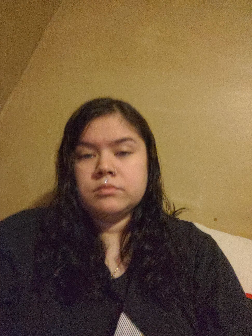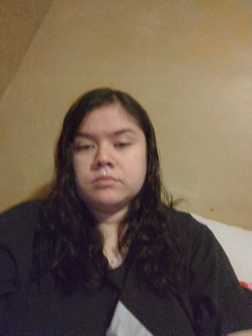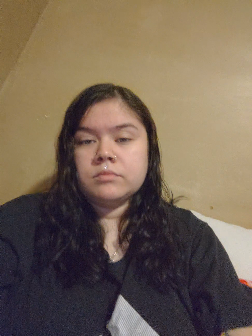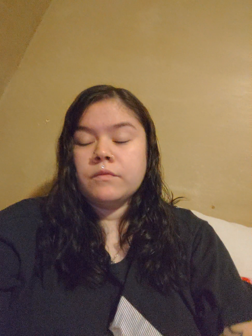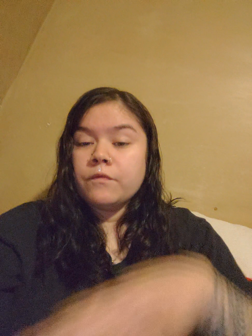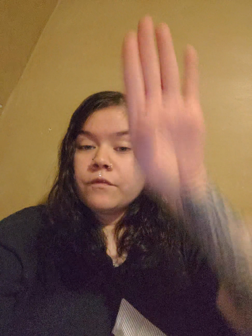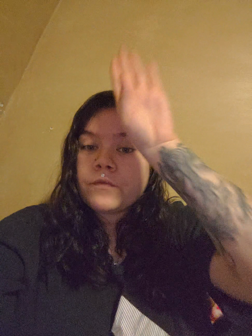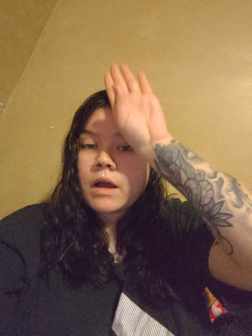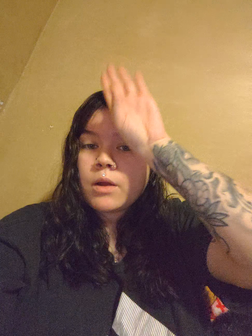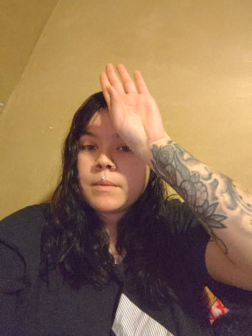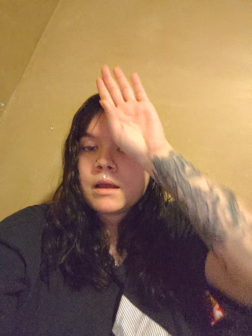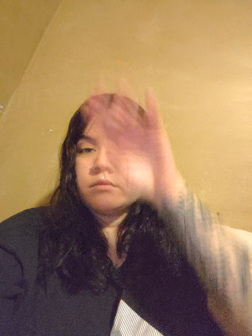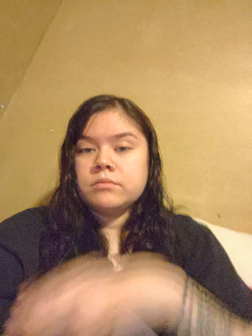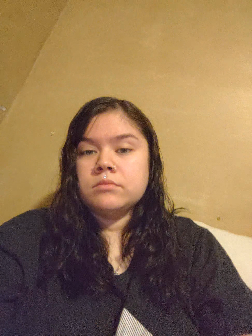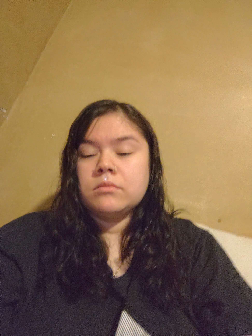fireman